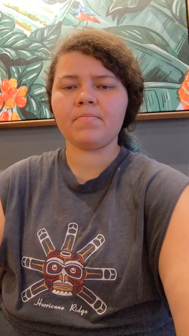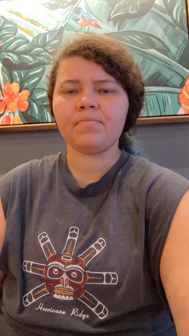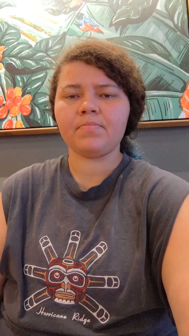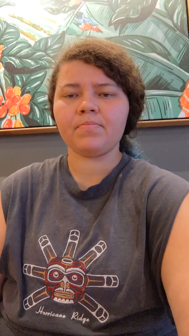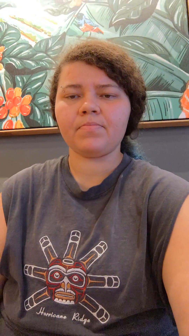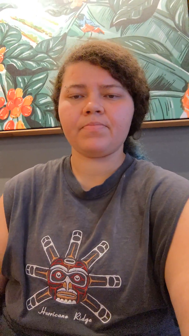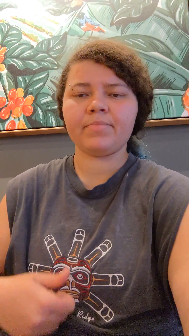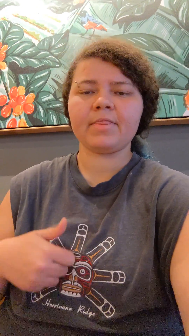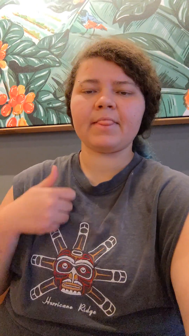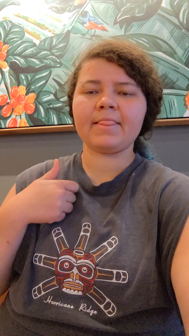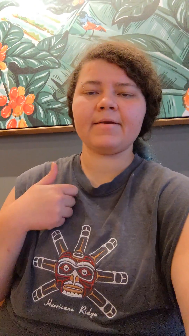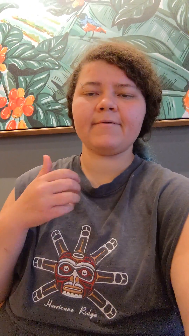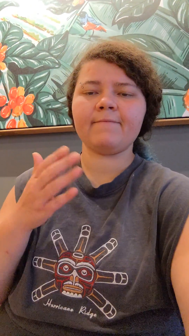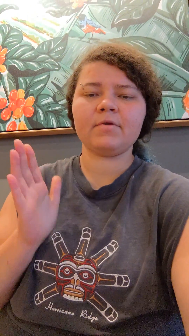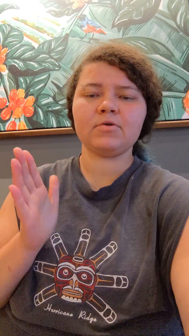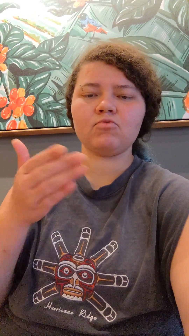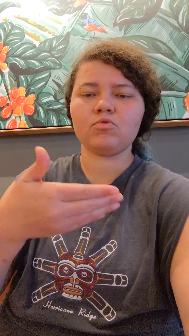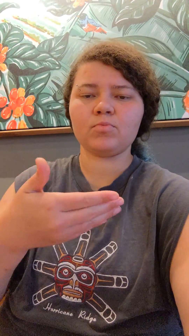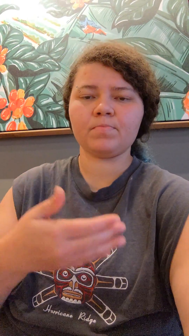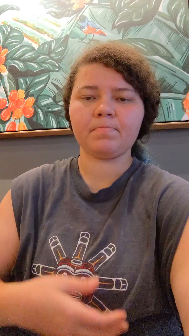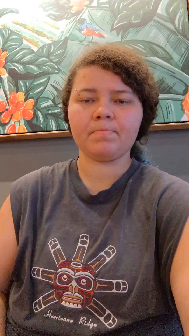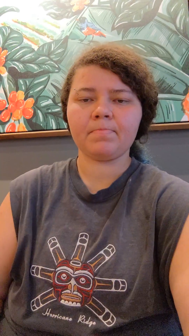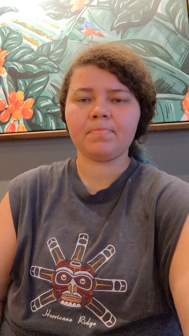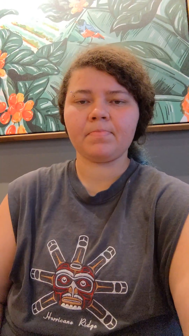living room